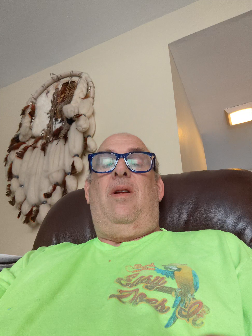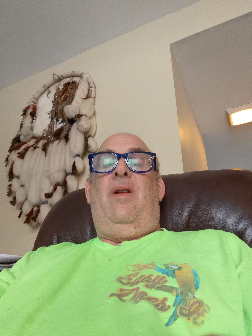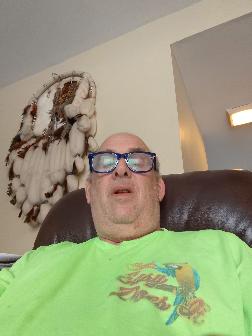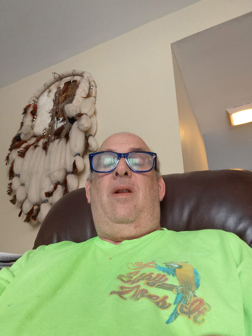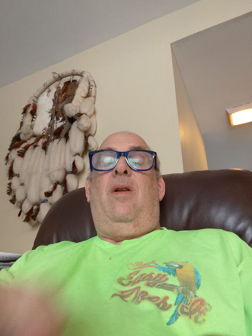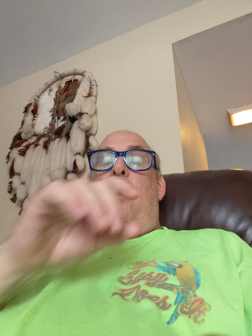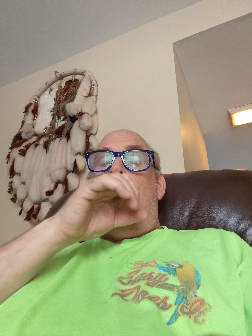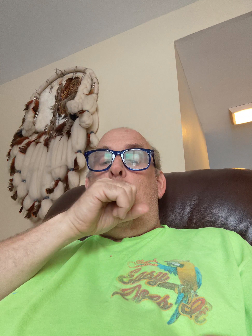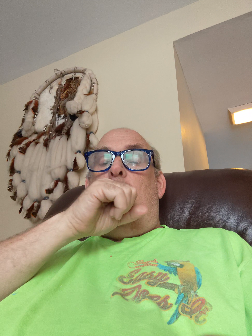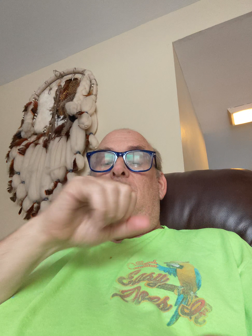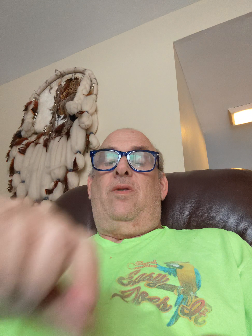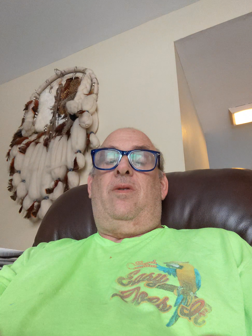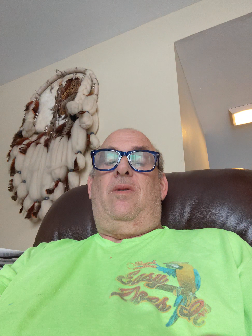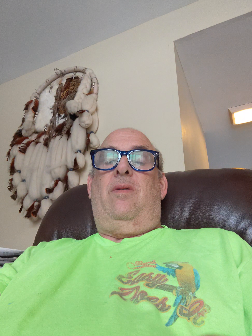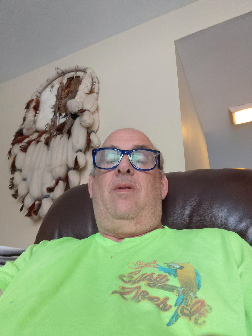orange